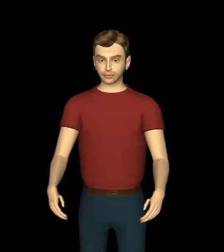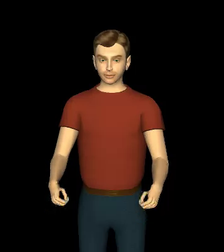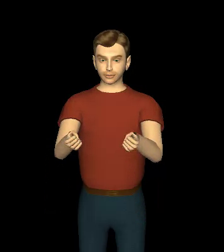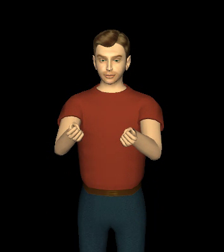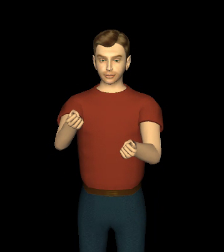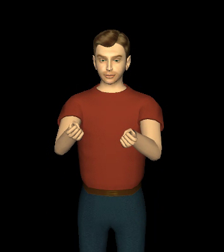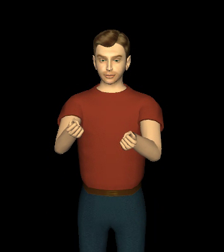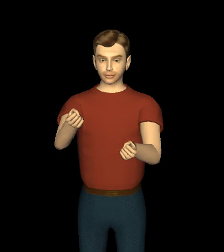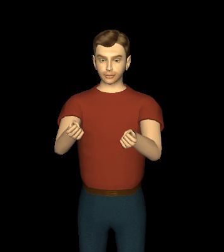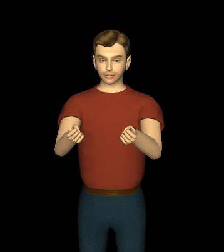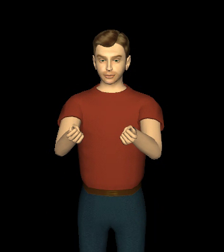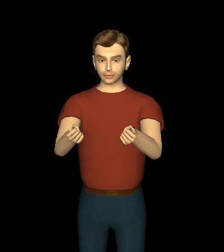قيادة